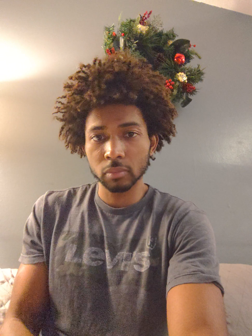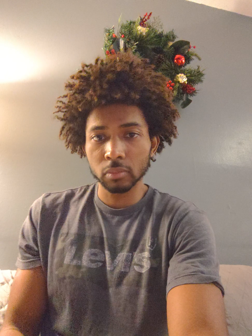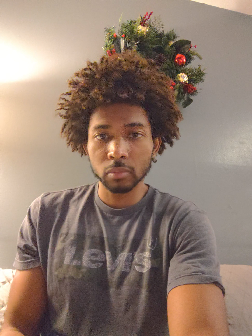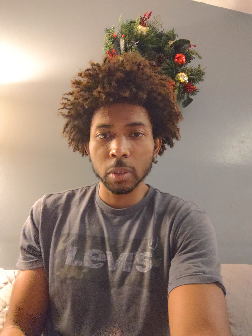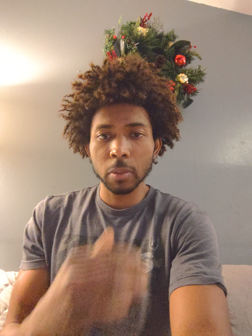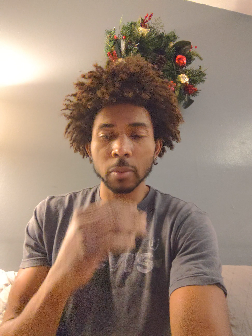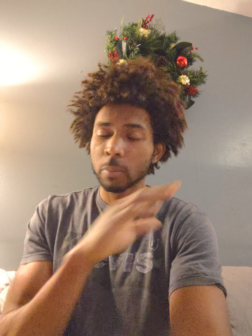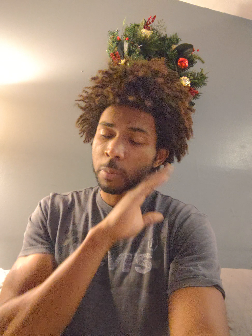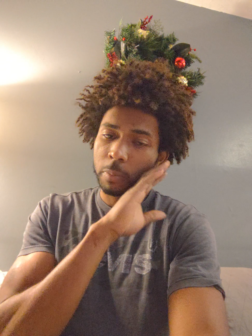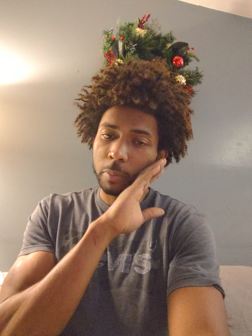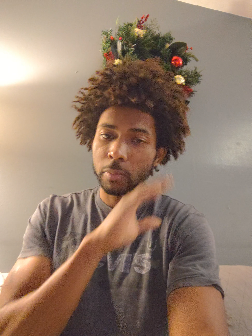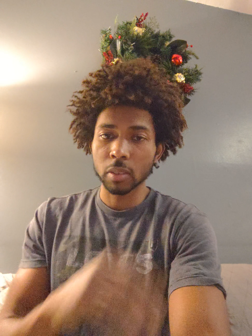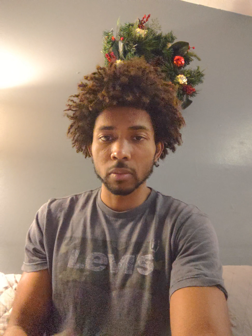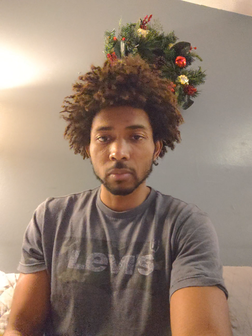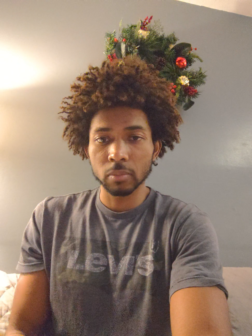bed